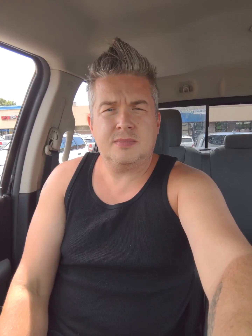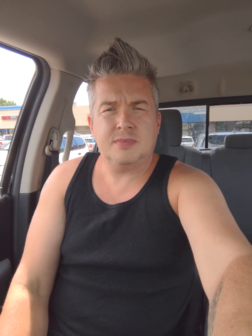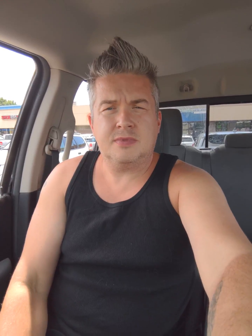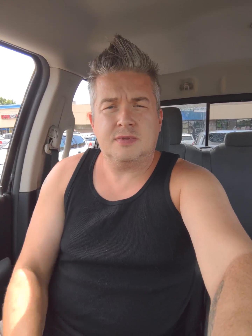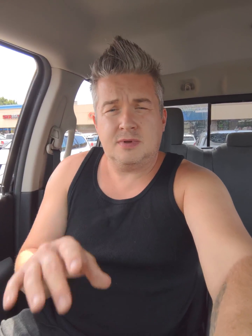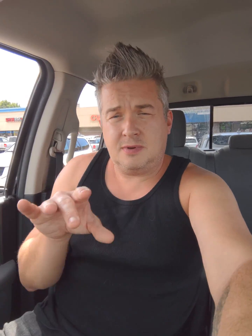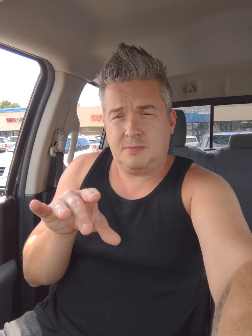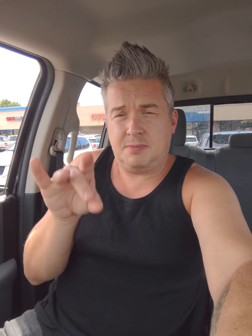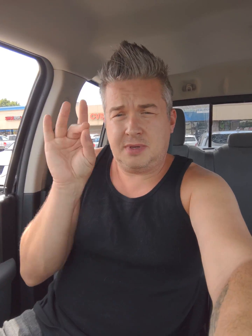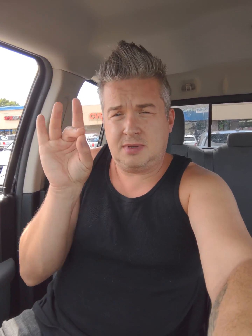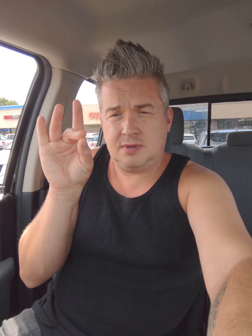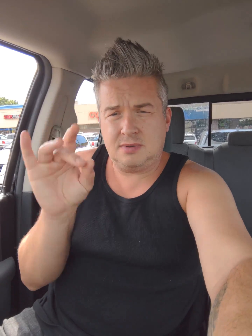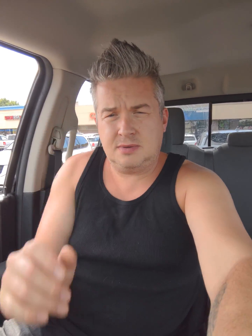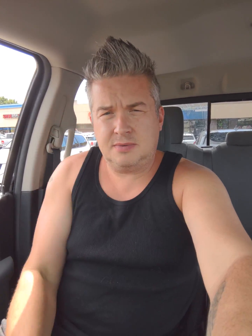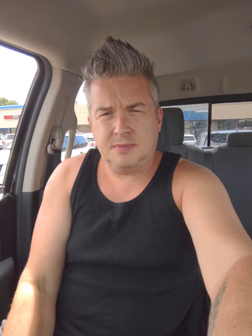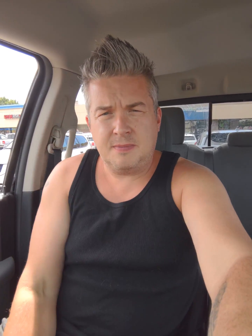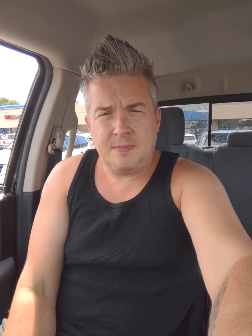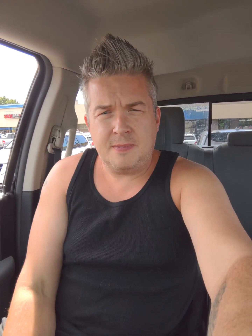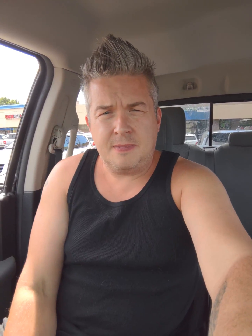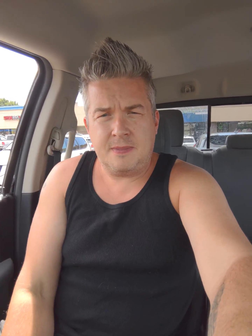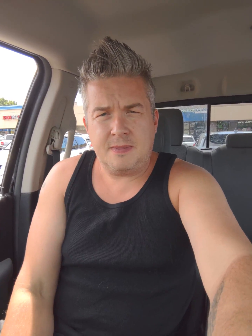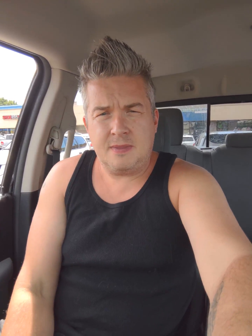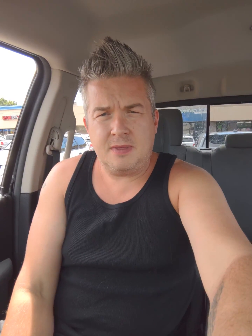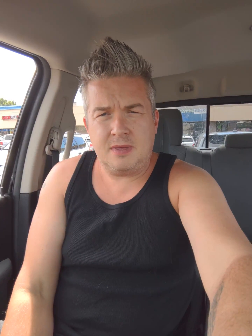pick